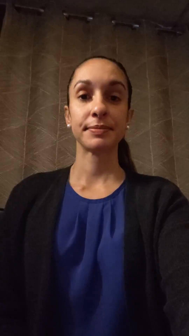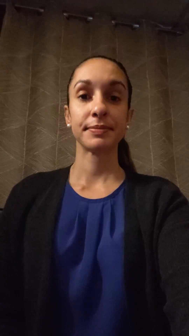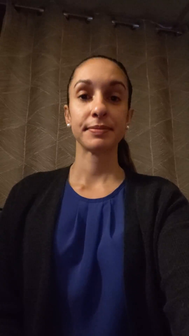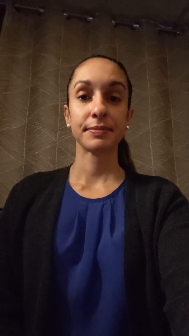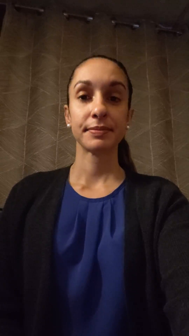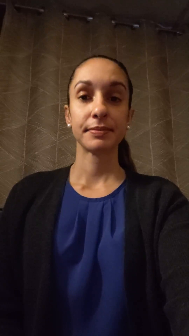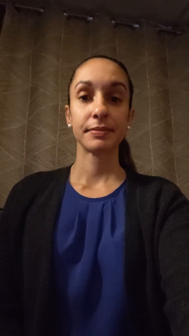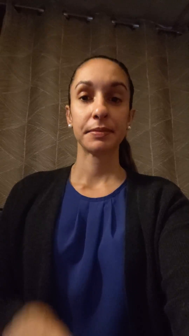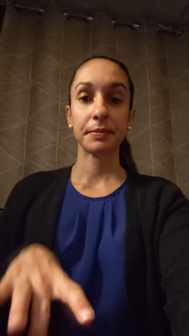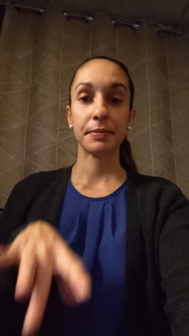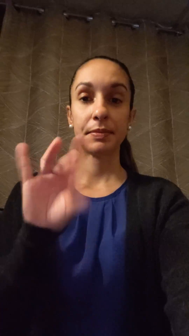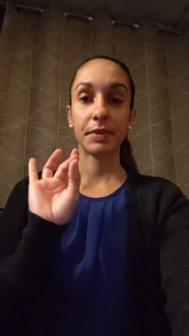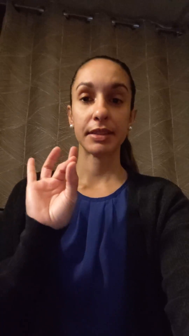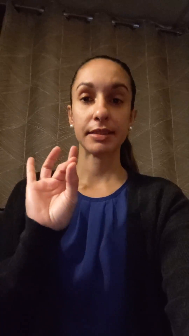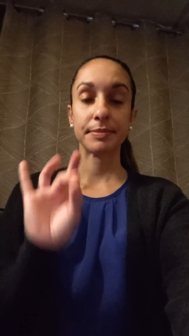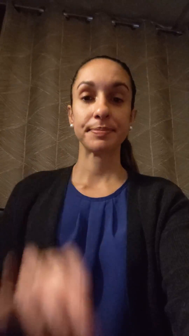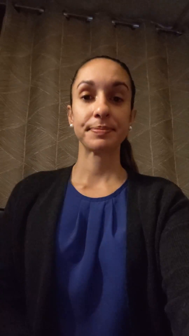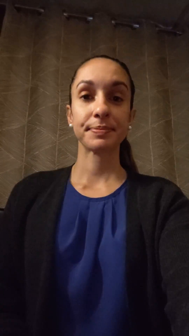pick